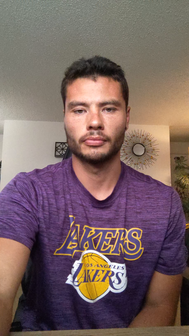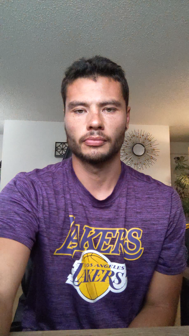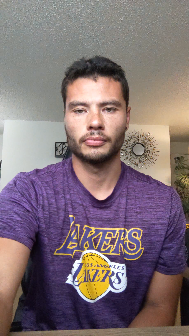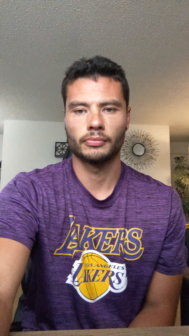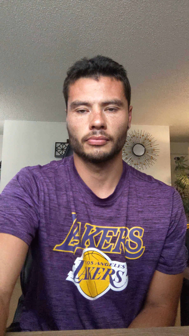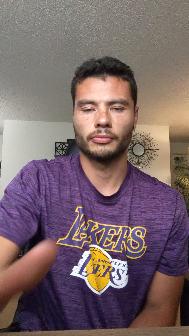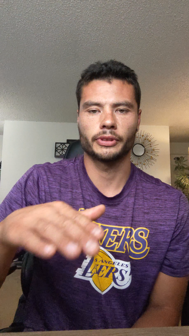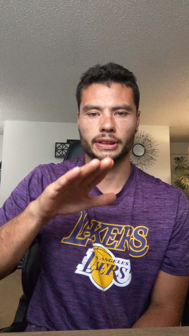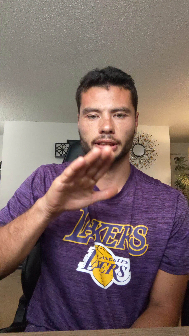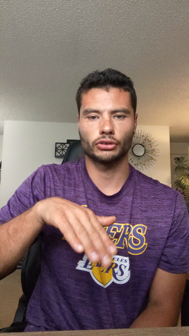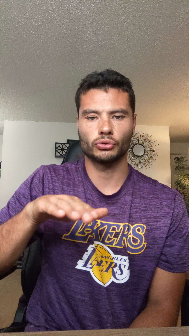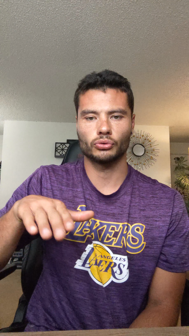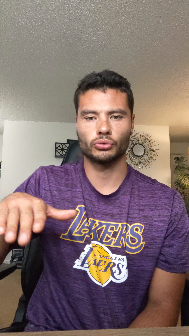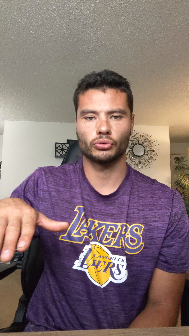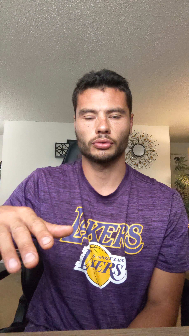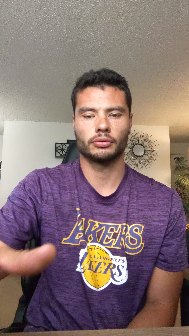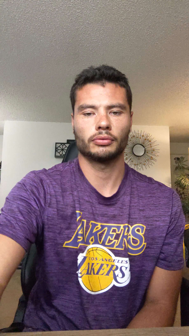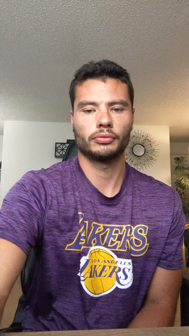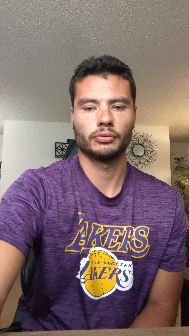children